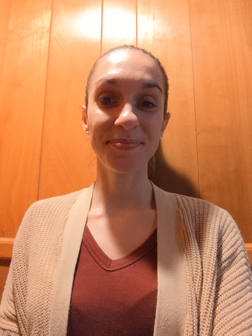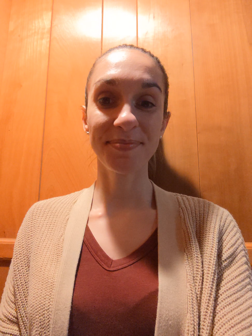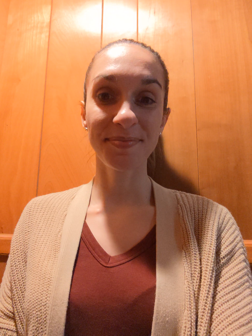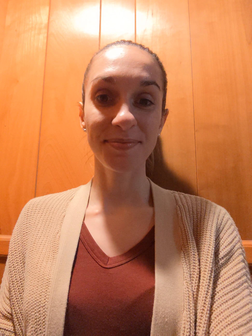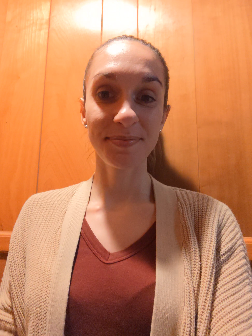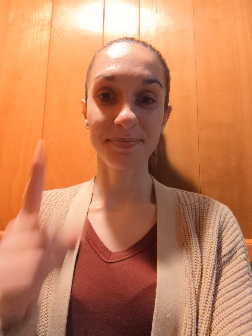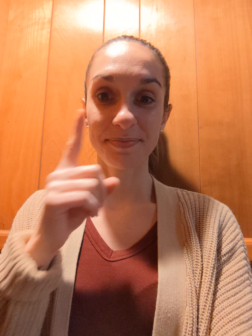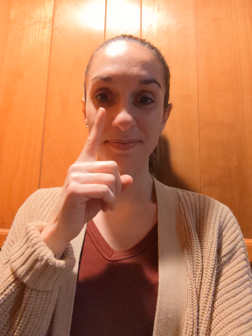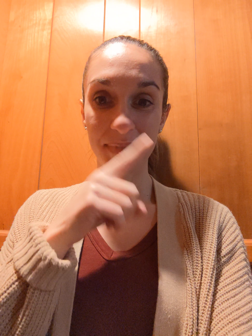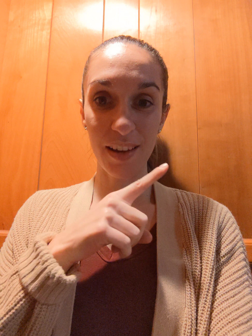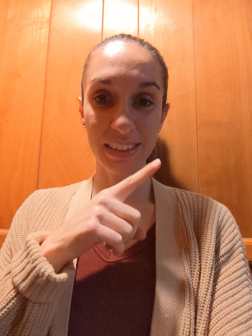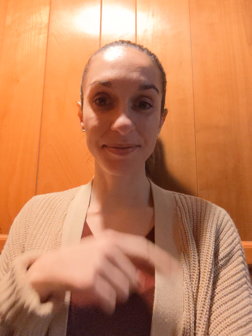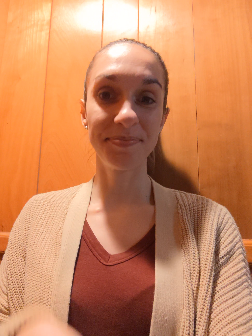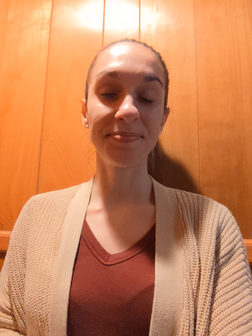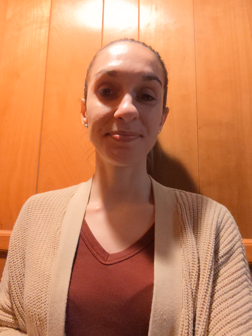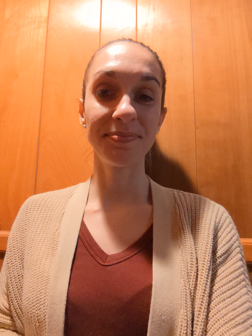mouse